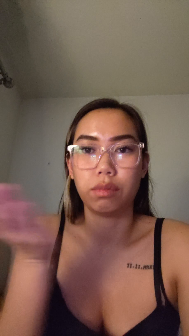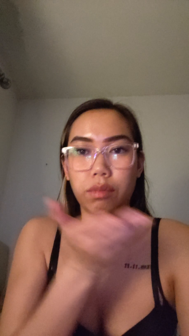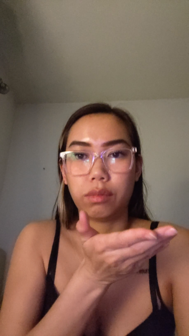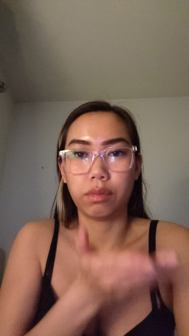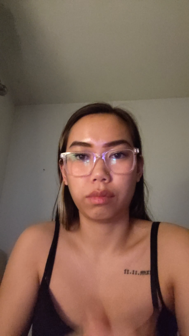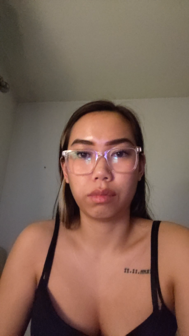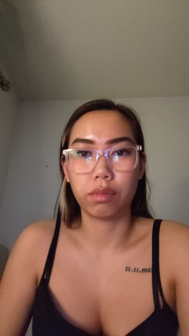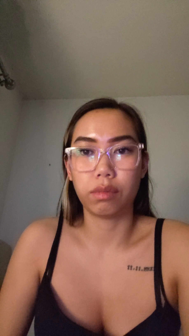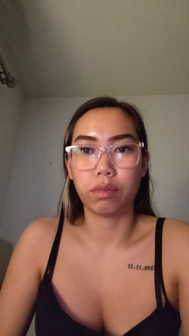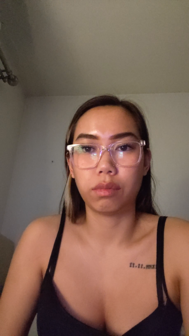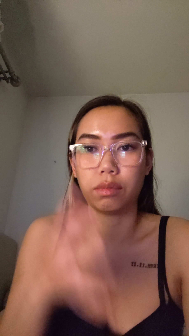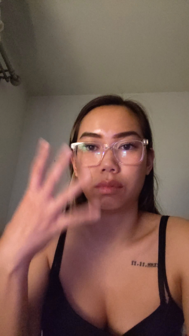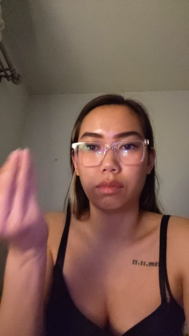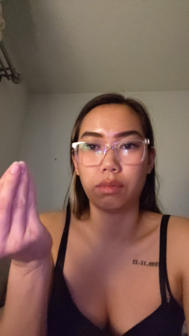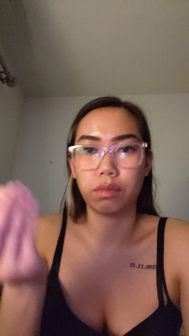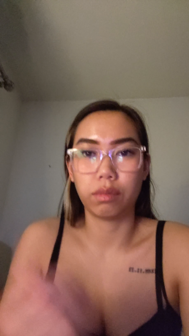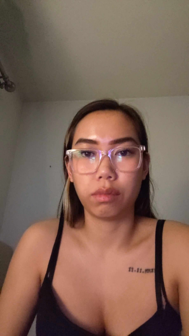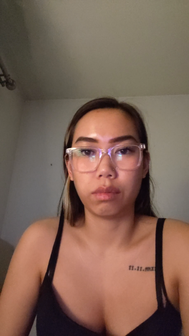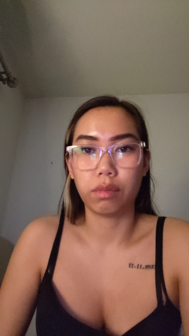got to